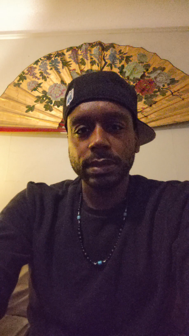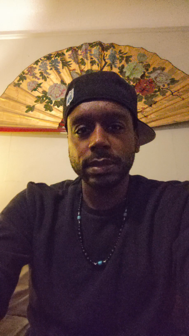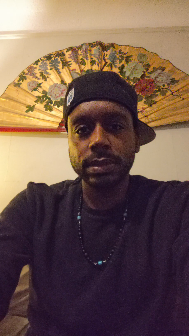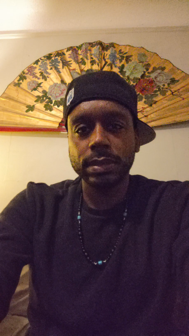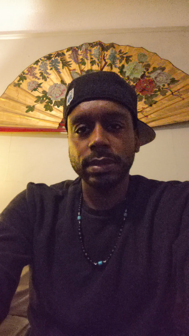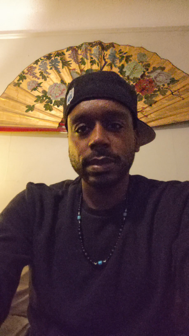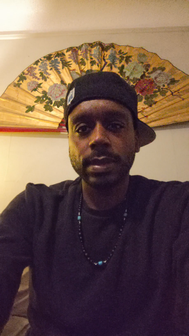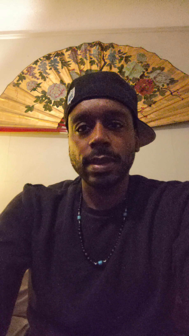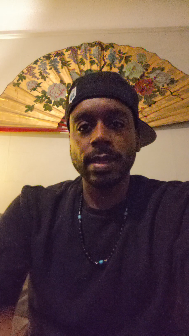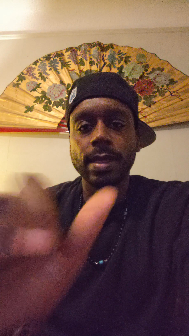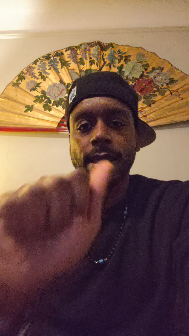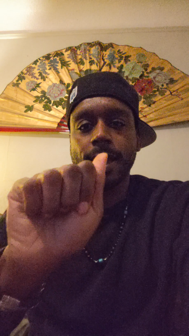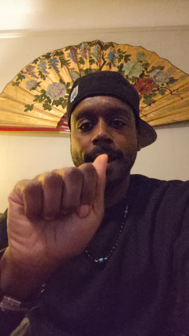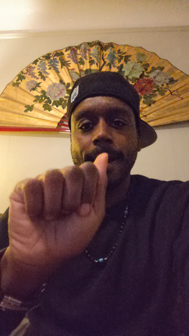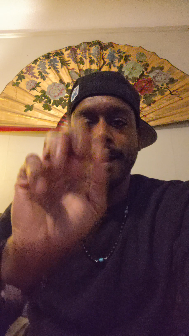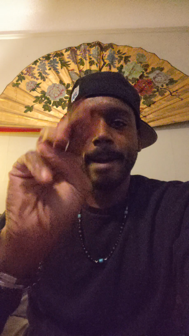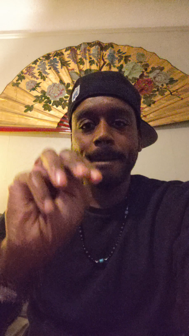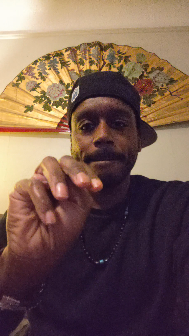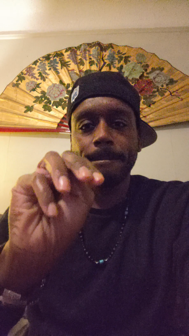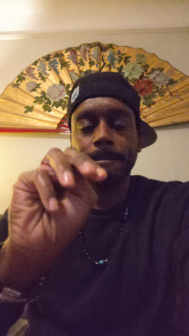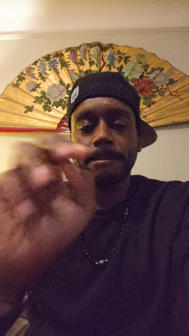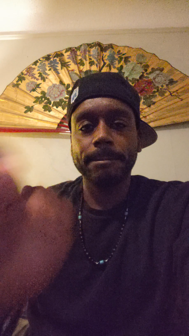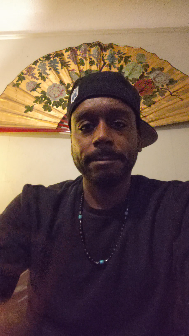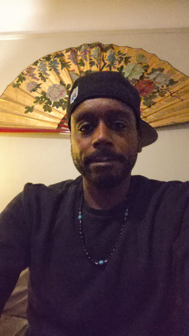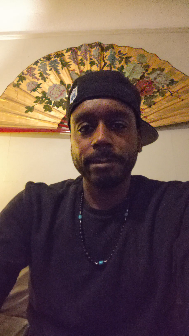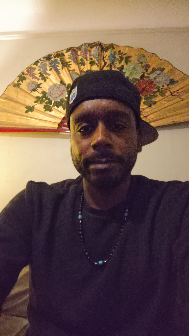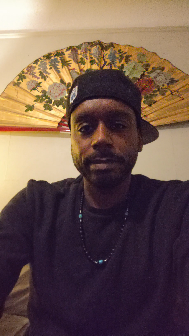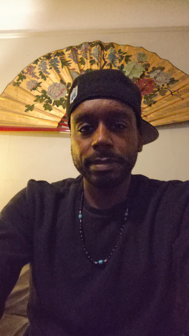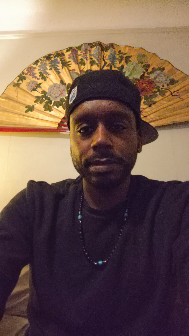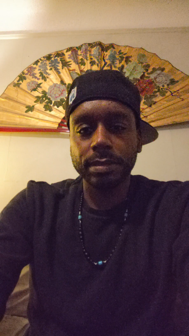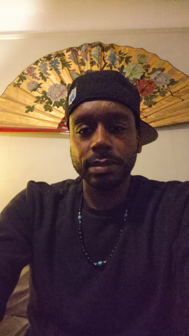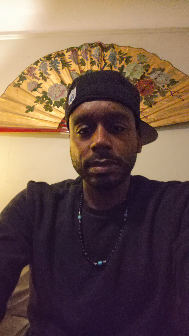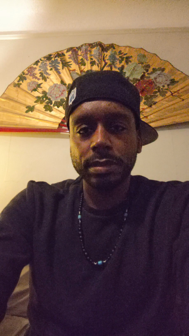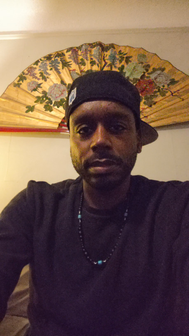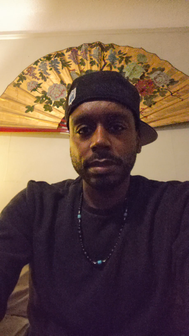am